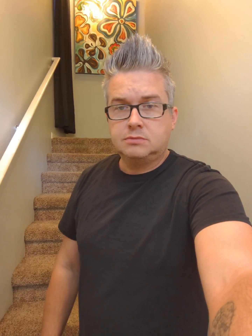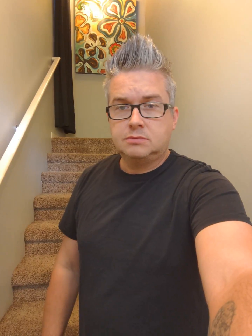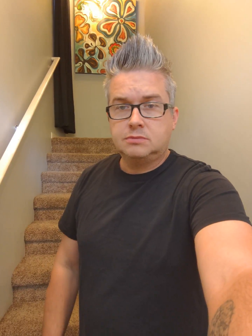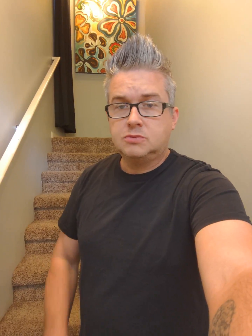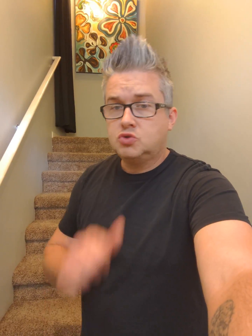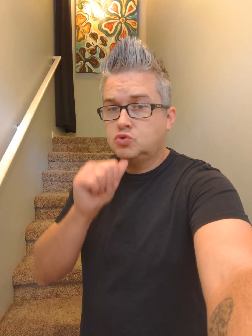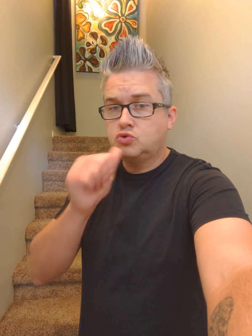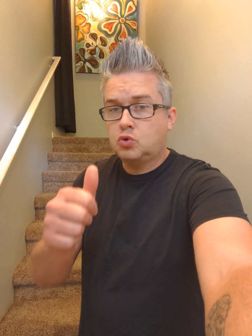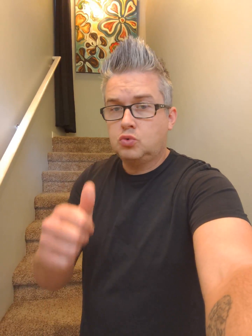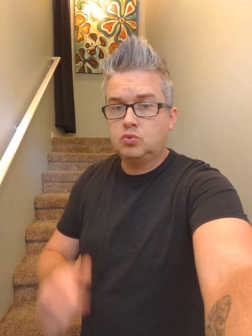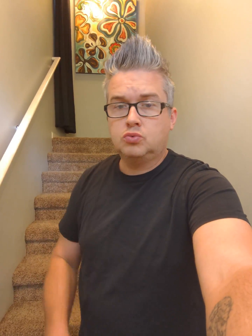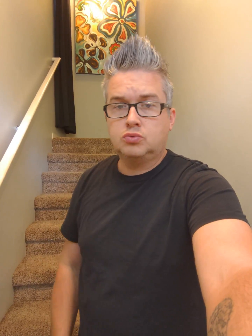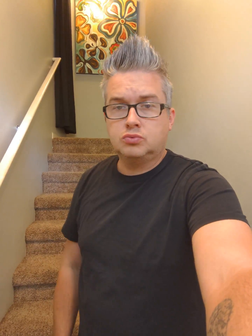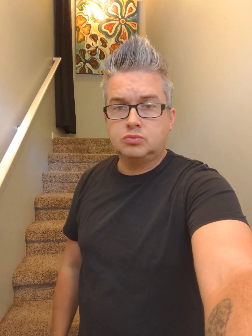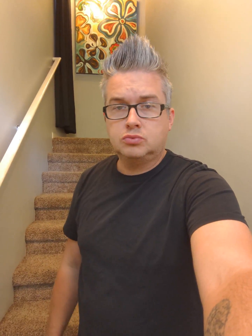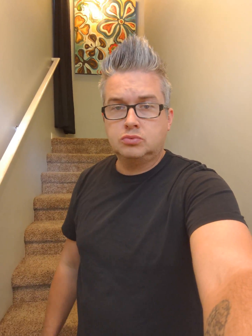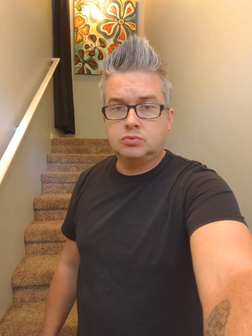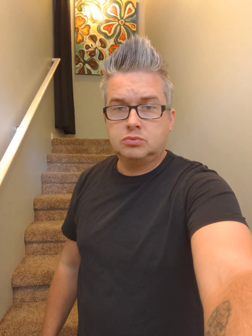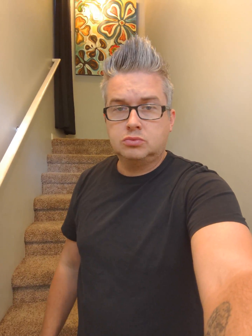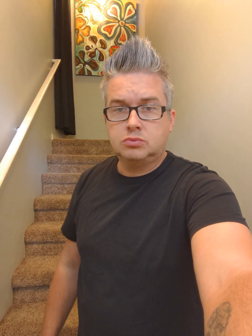don't